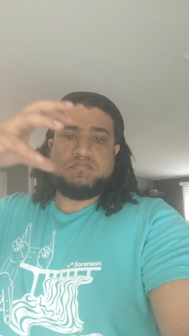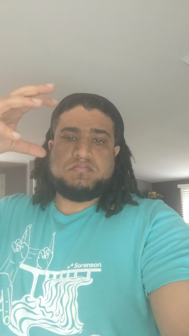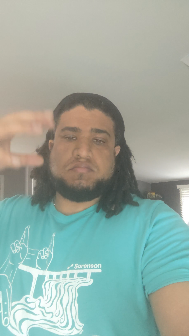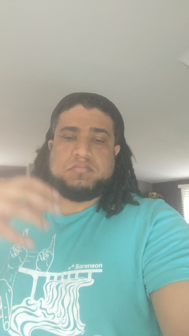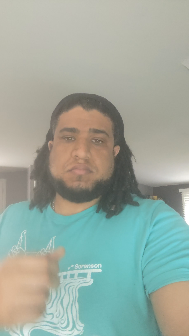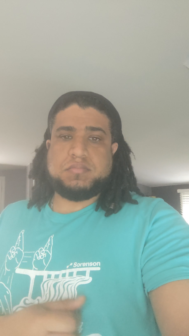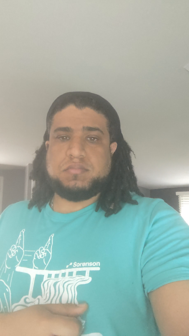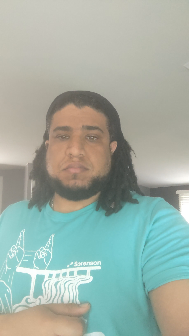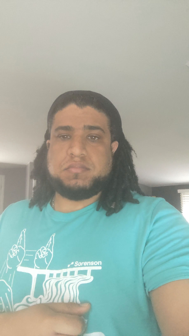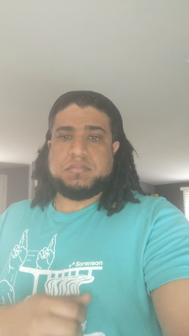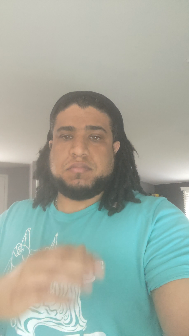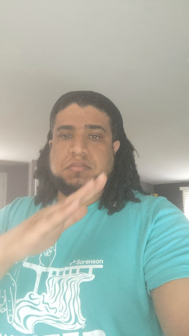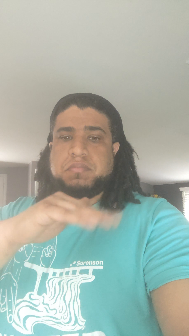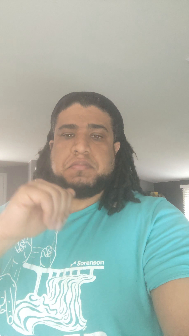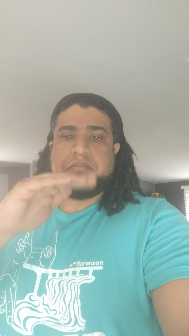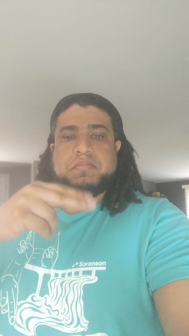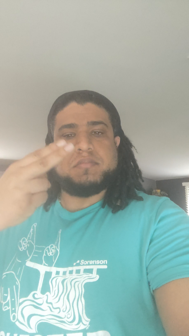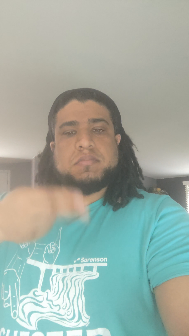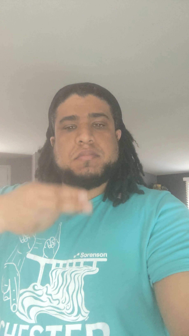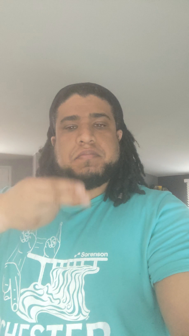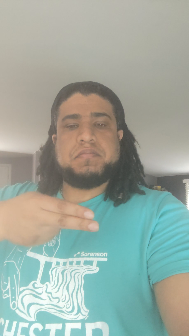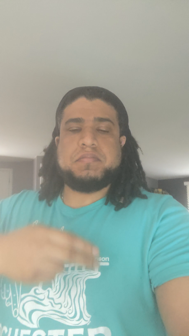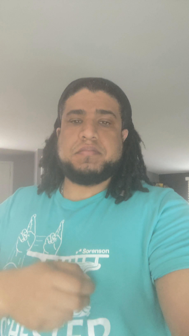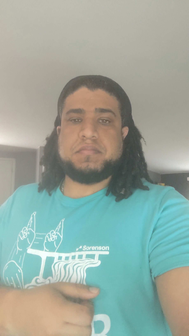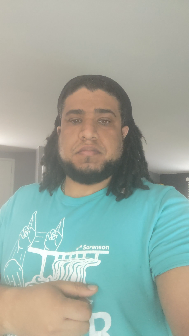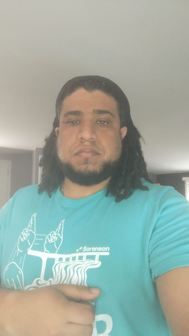pet's name